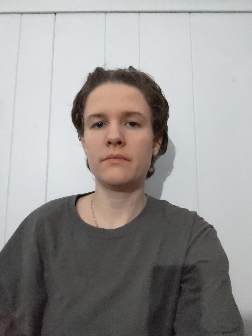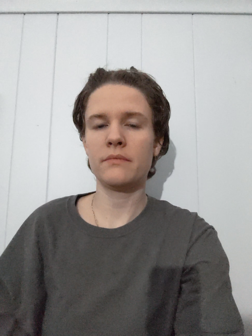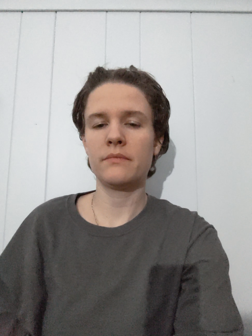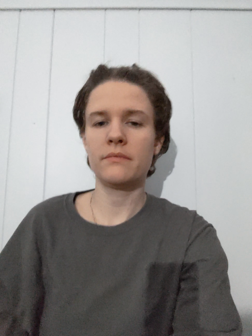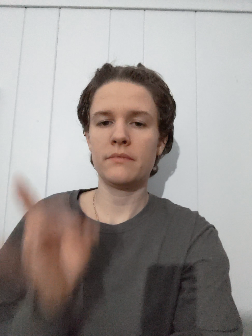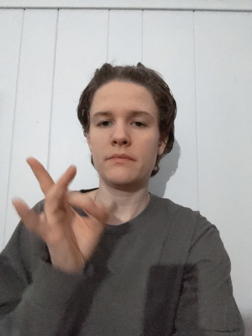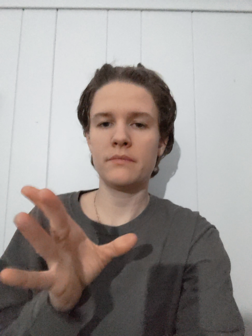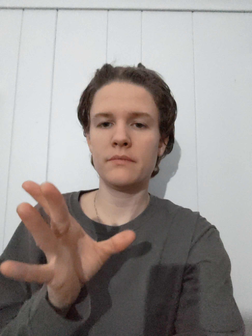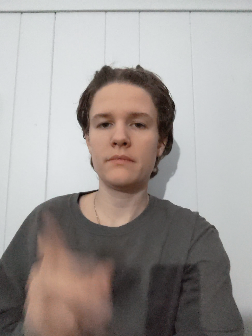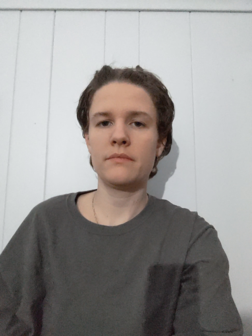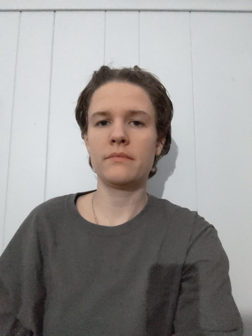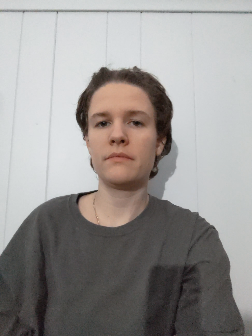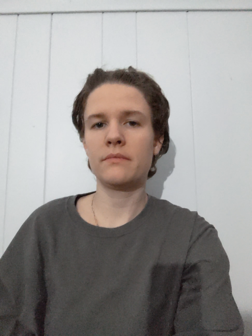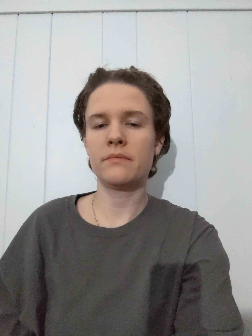hate